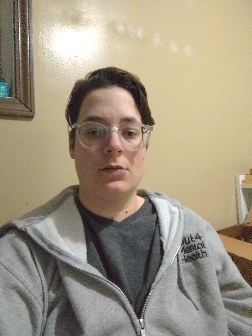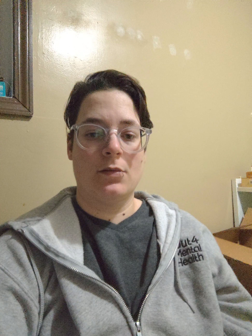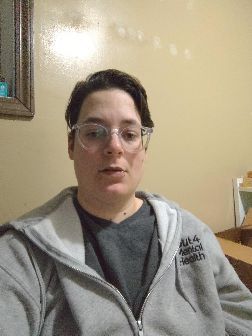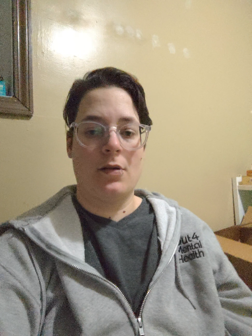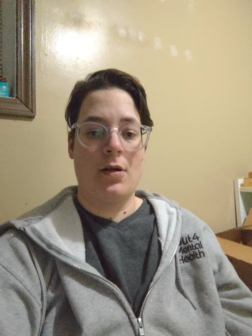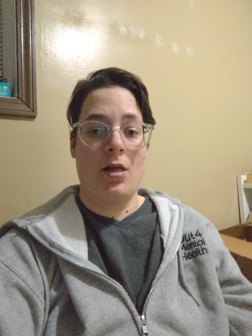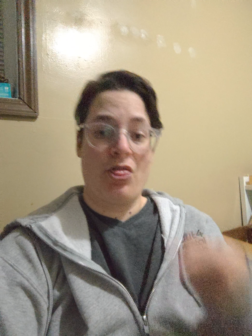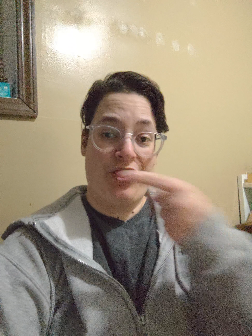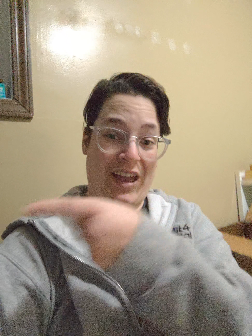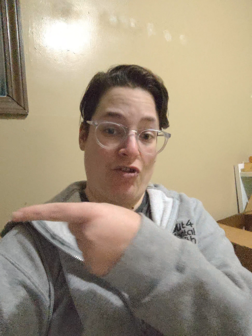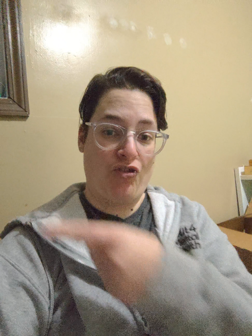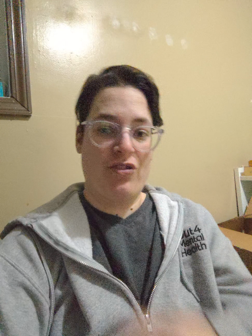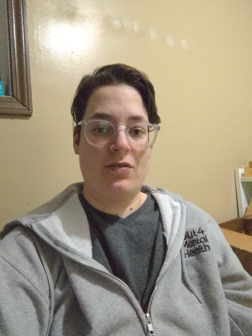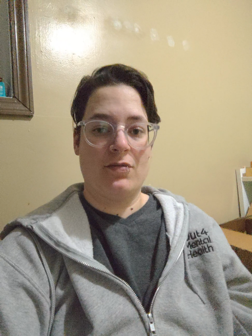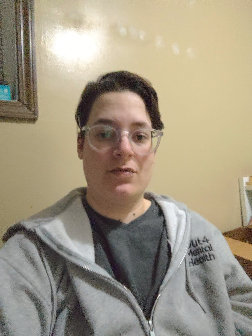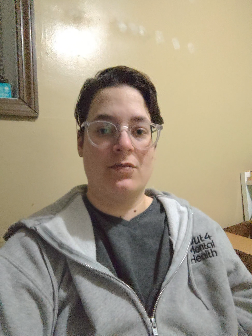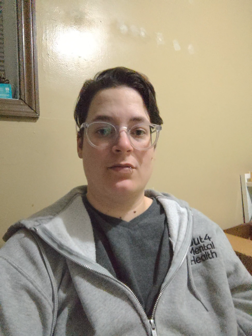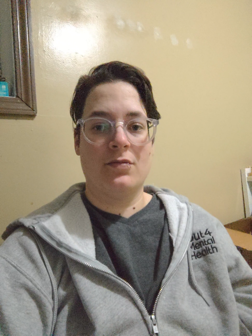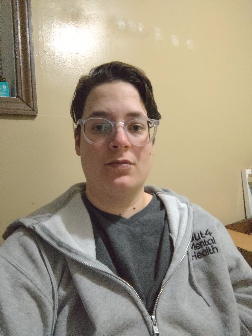there